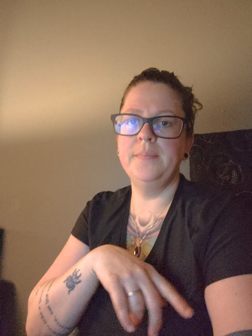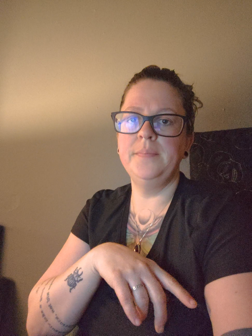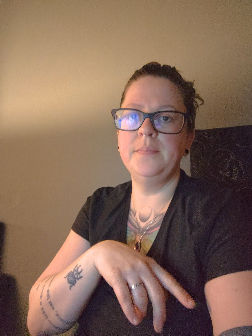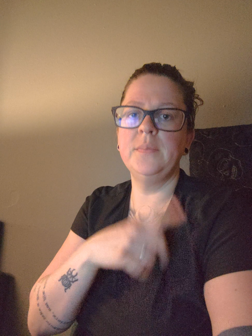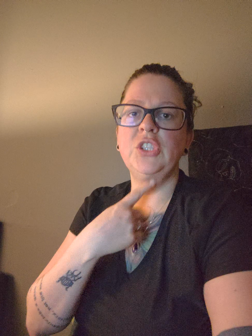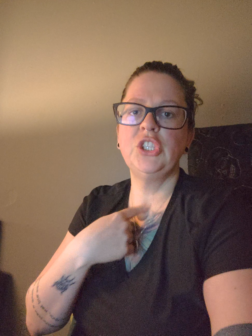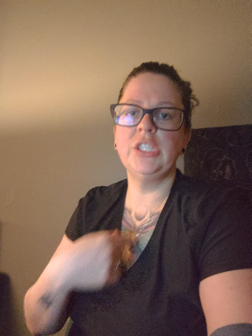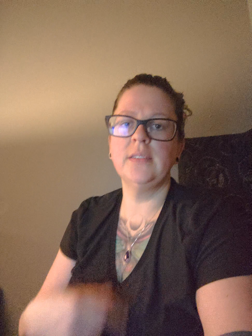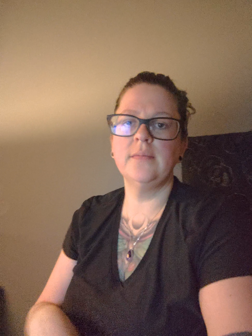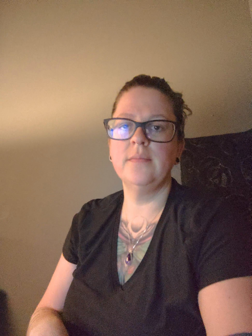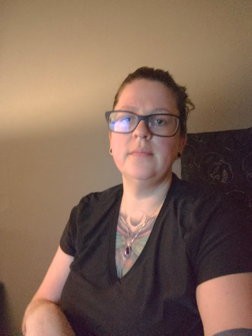thirsty